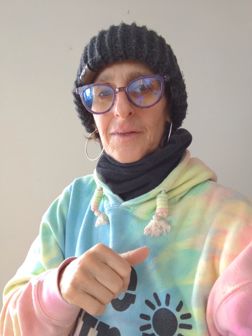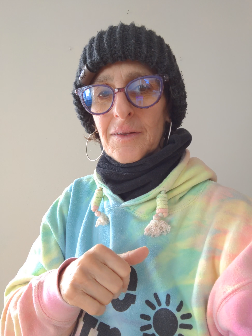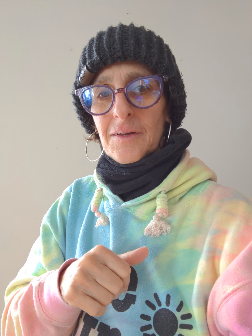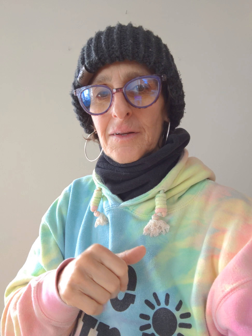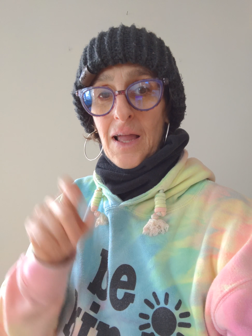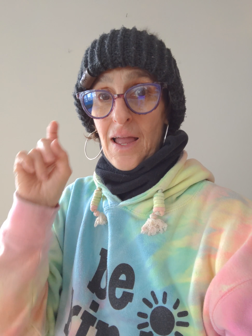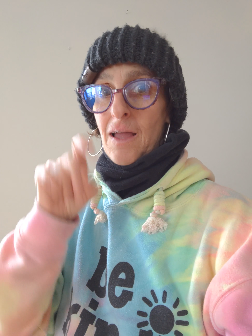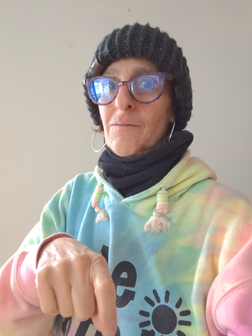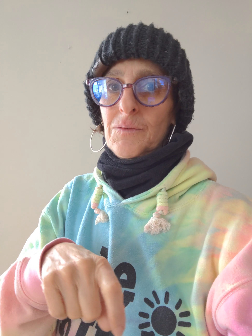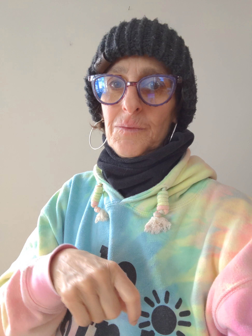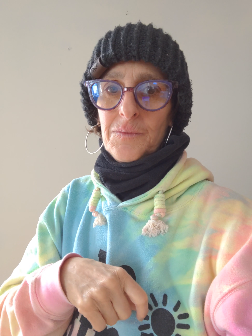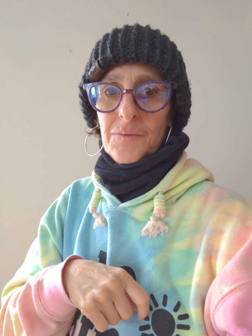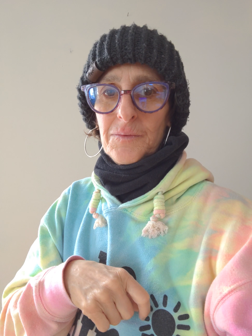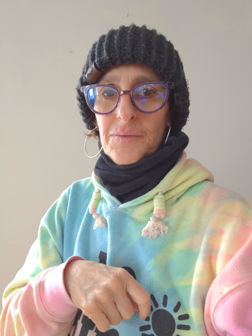have to